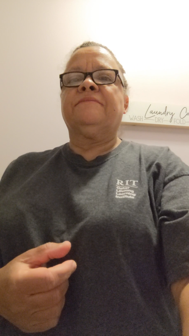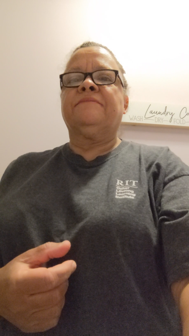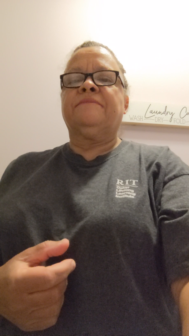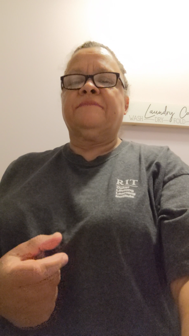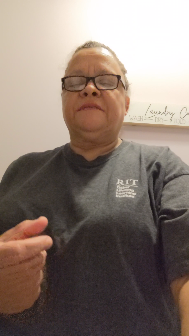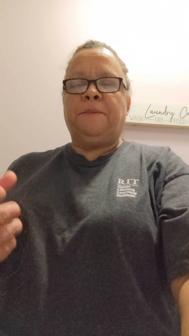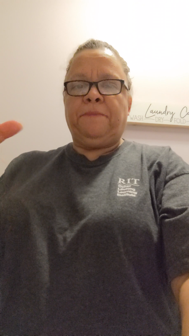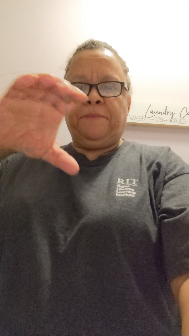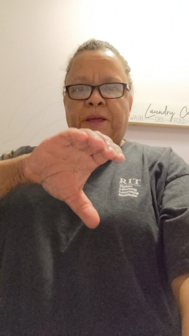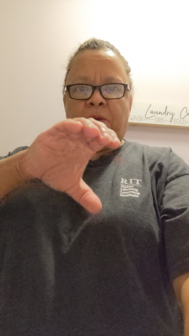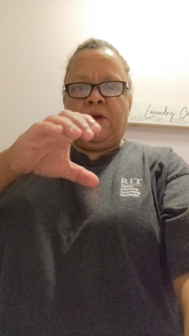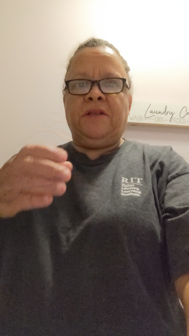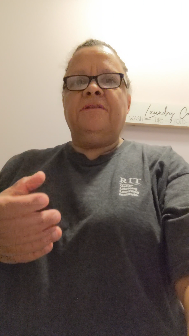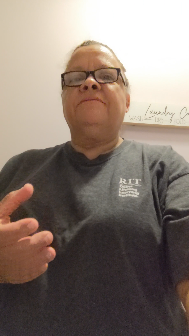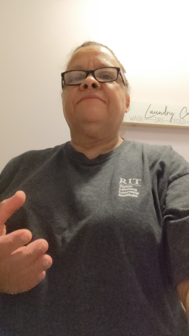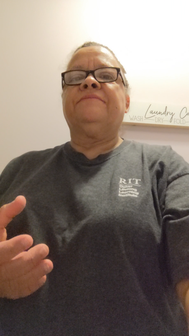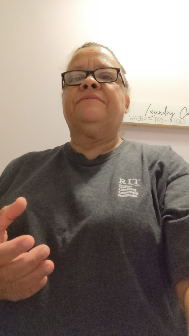pour